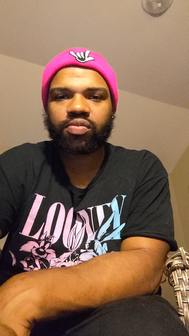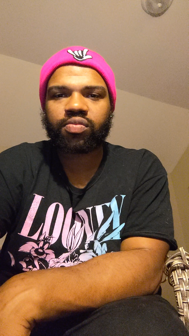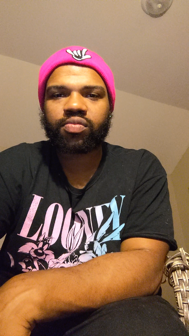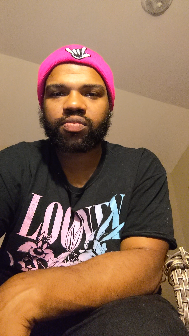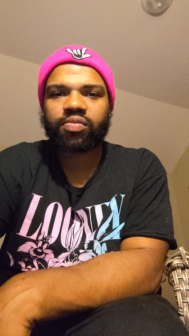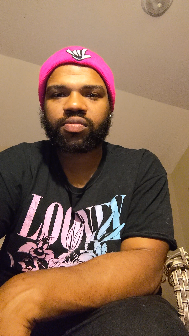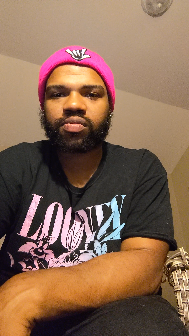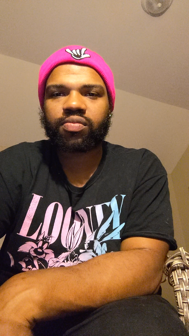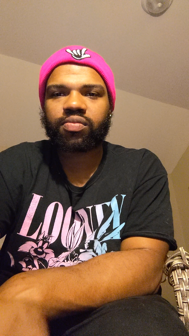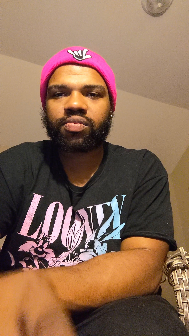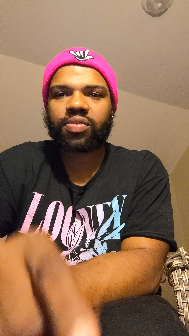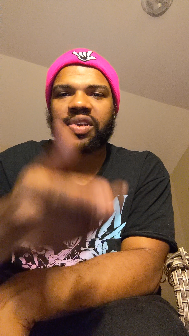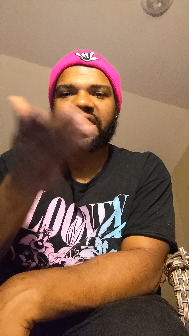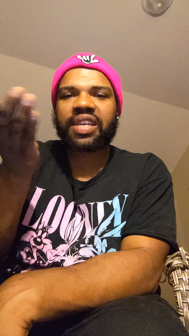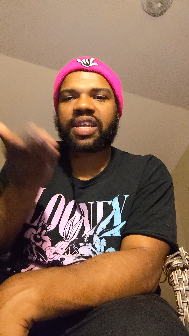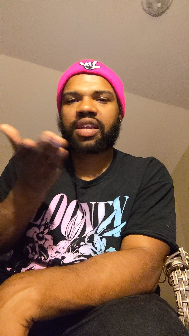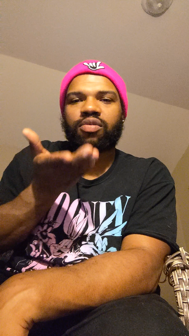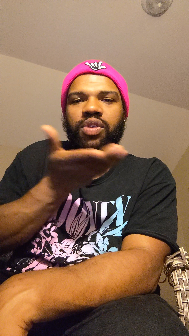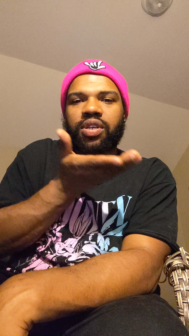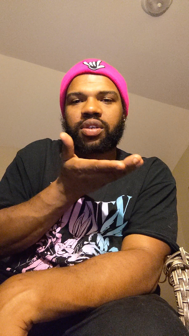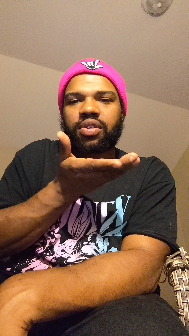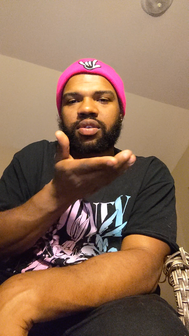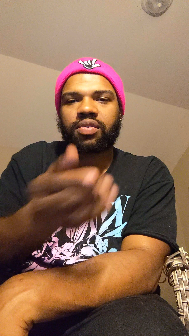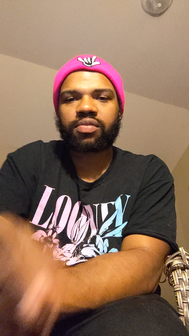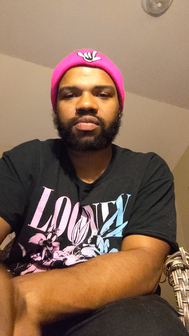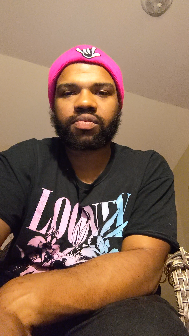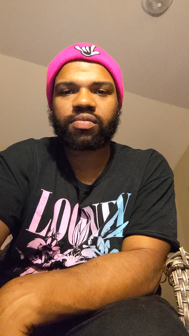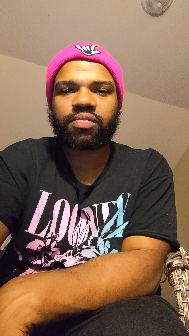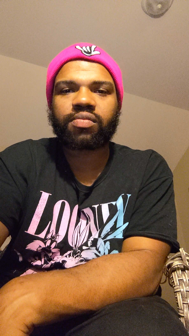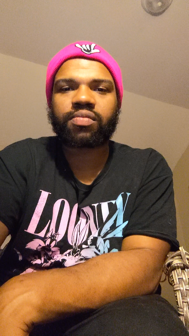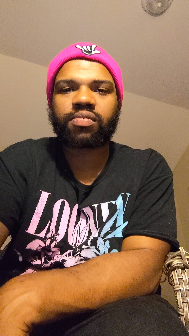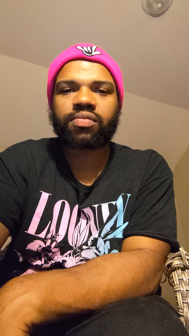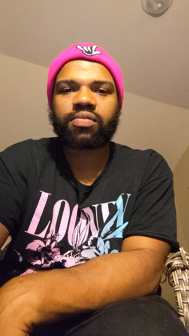carry